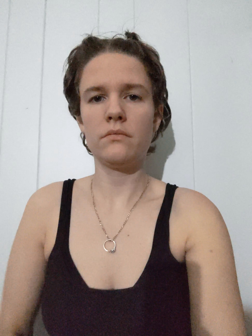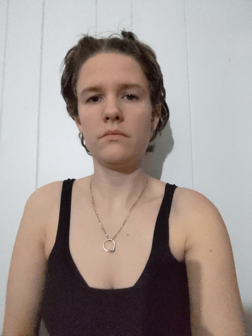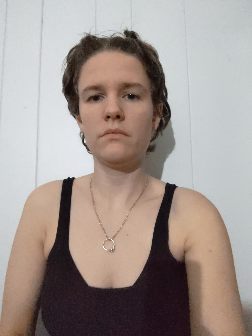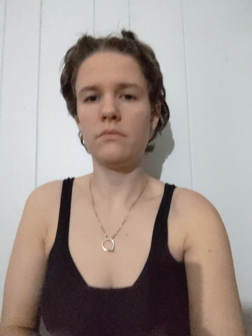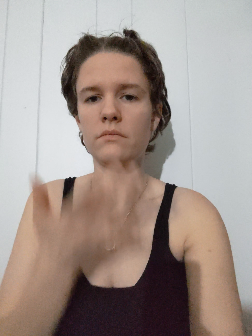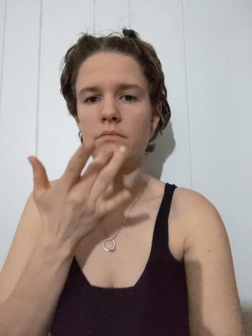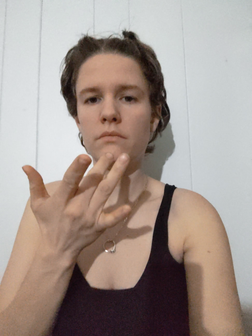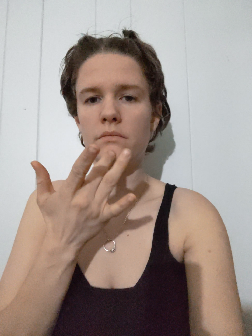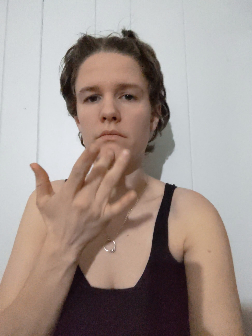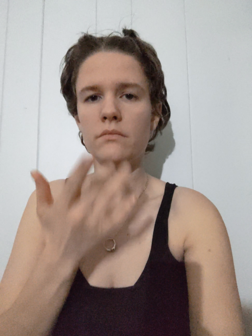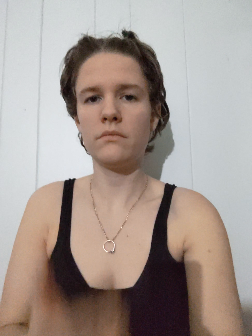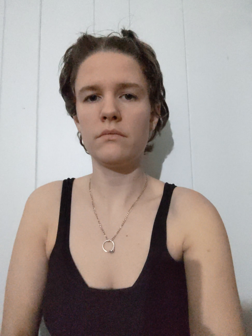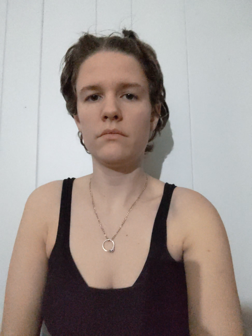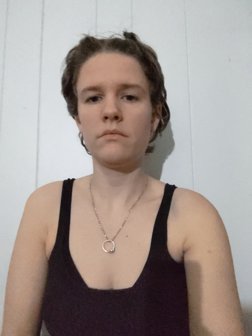taste